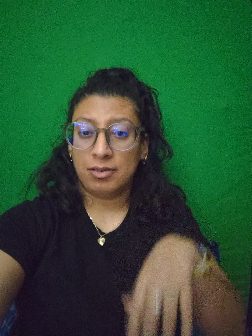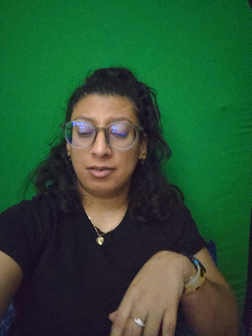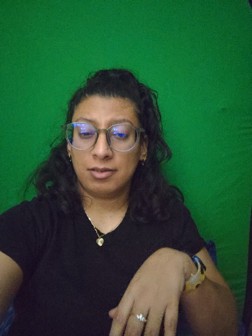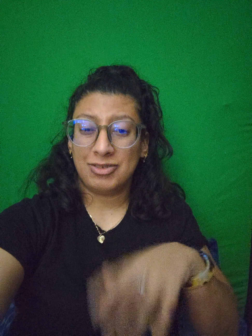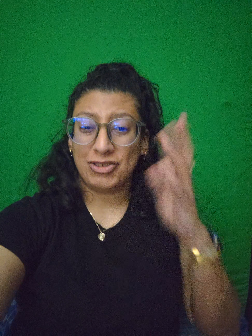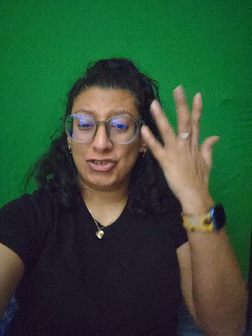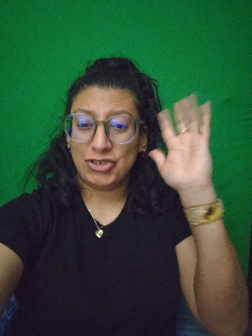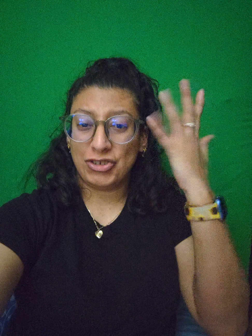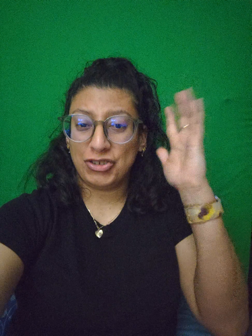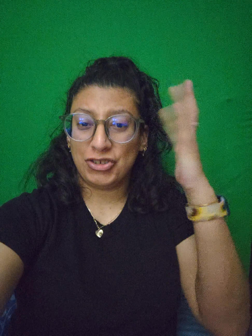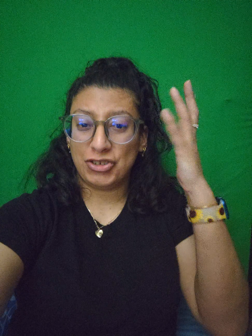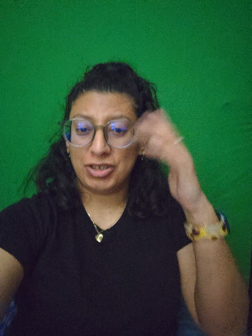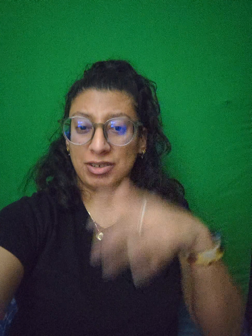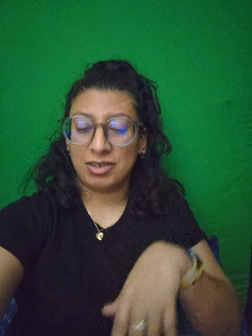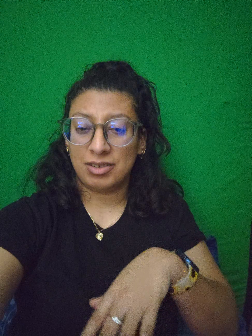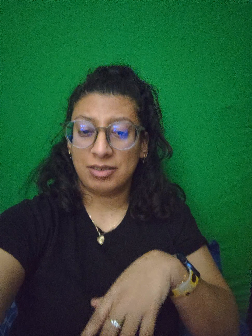tree